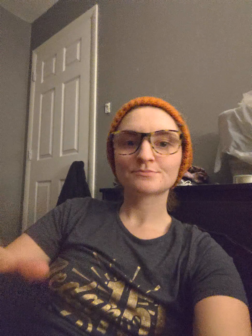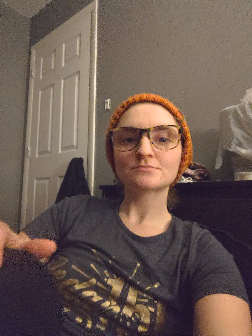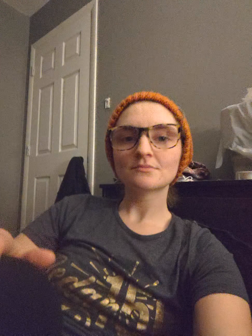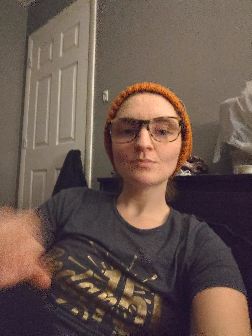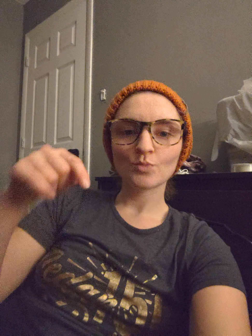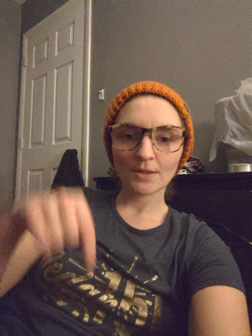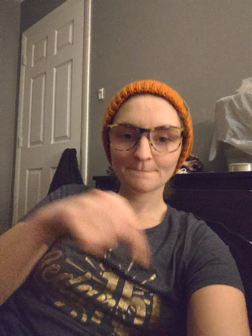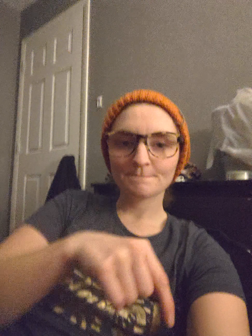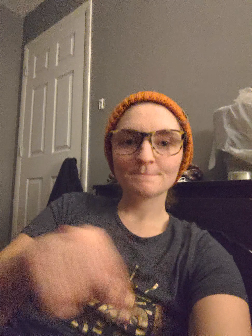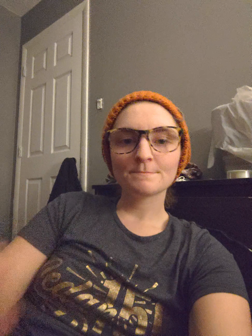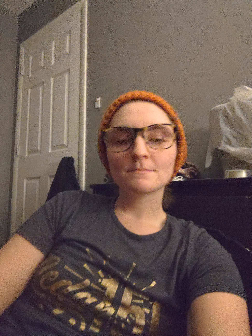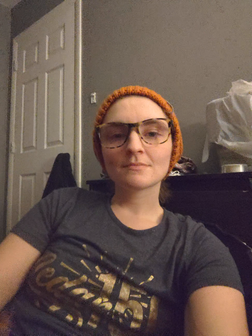feet